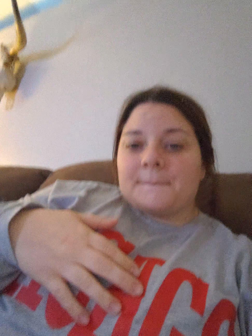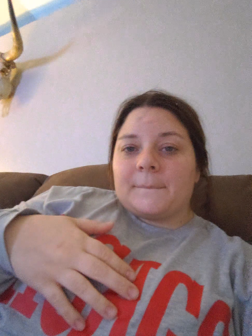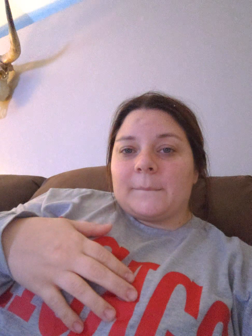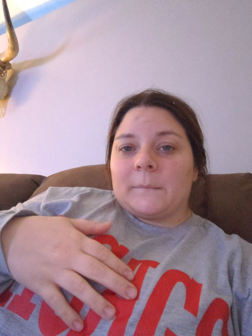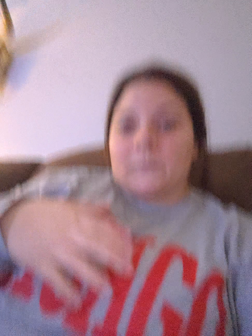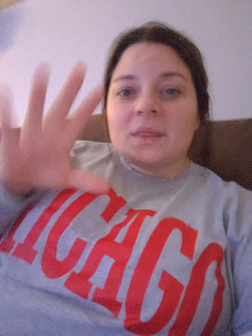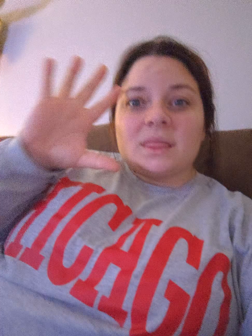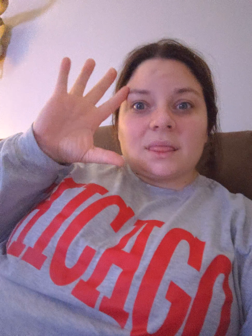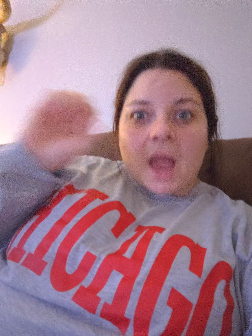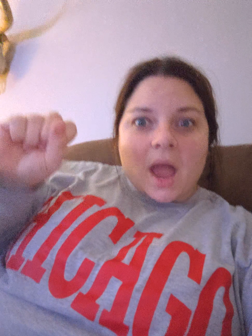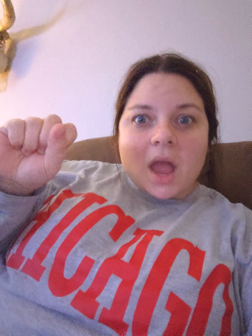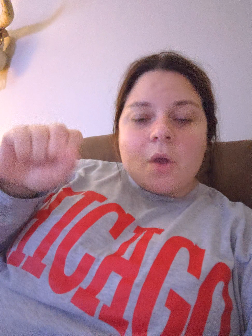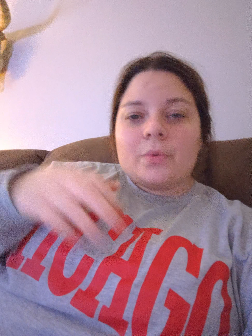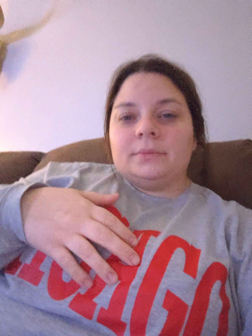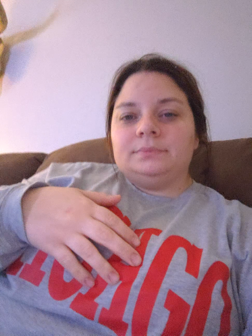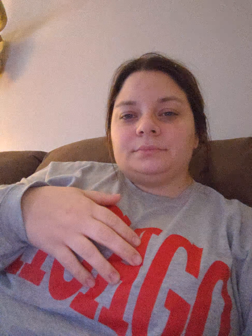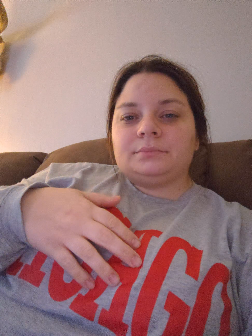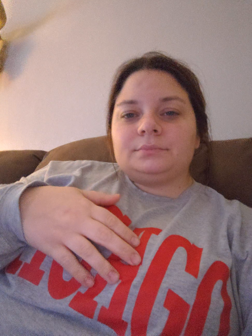loud